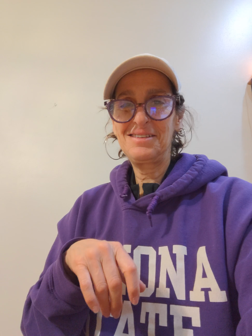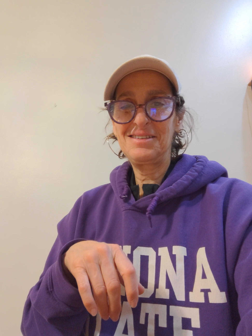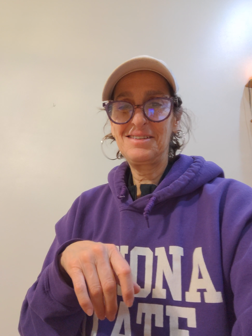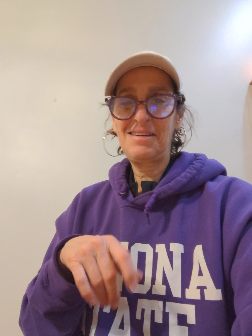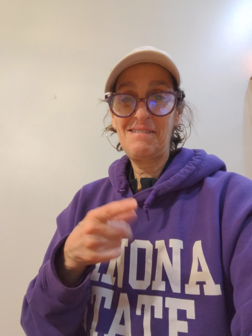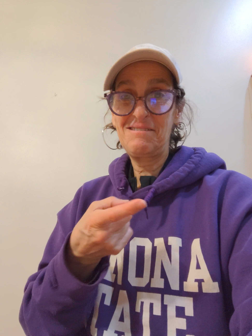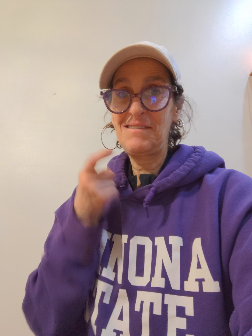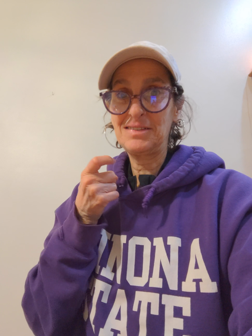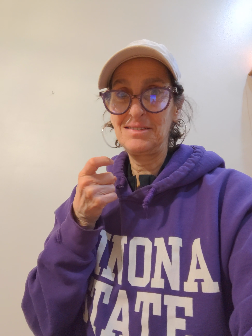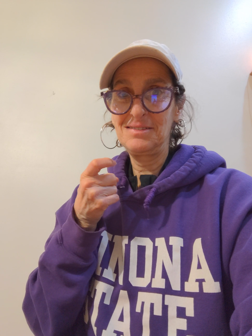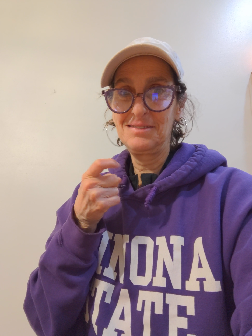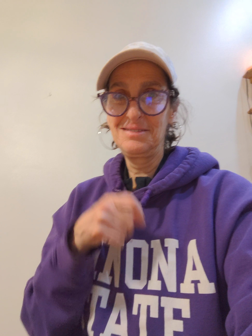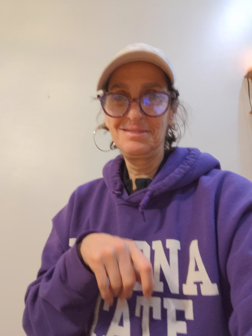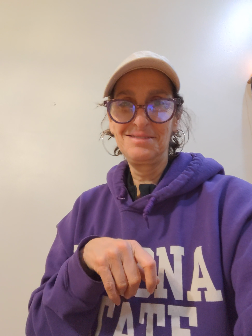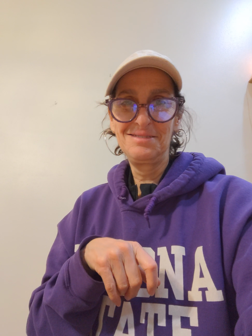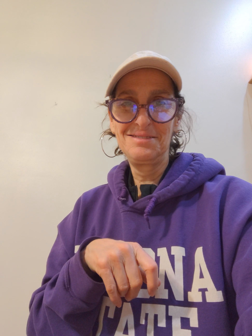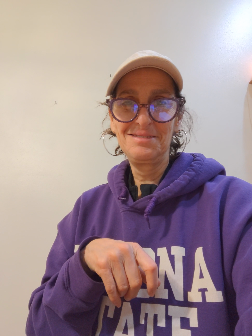fast